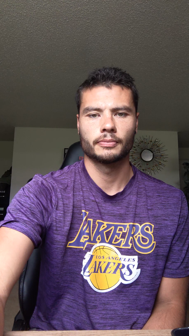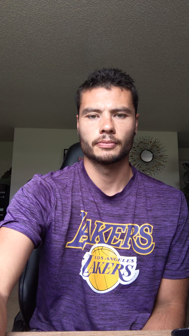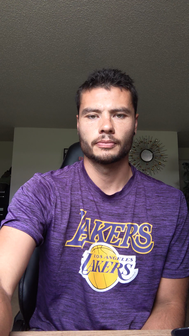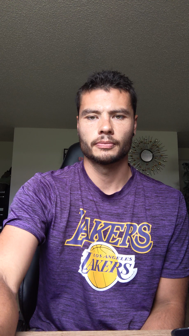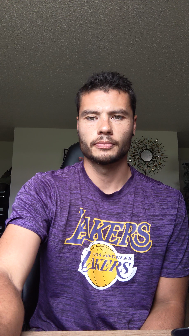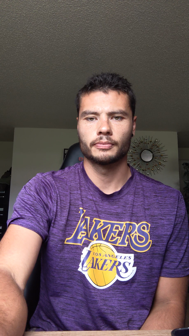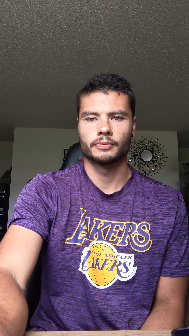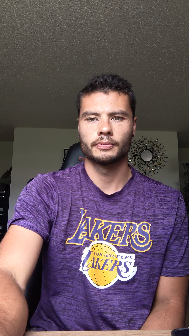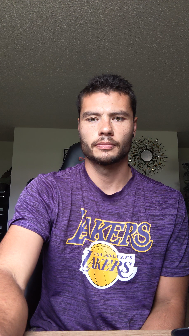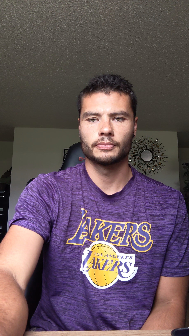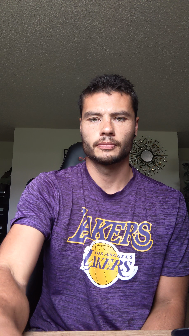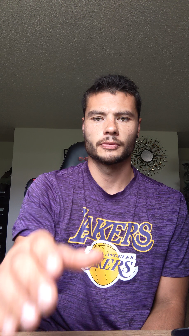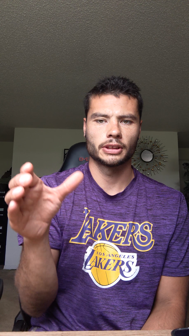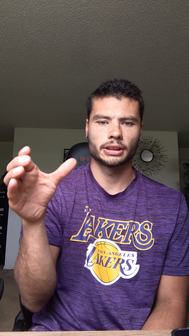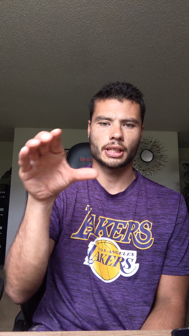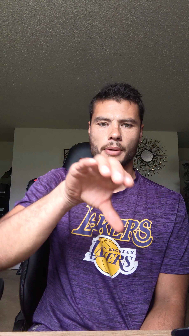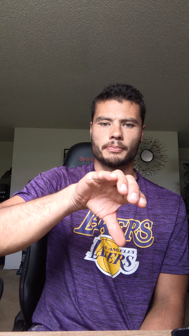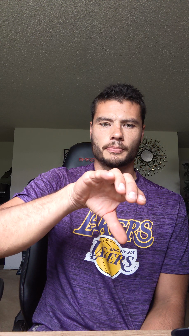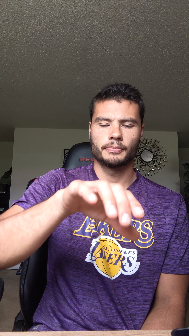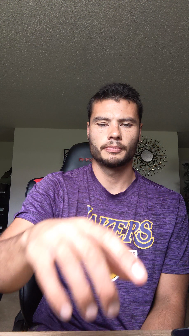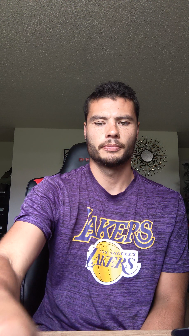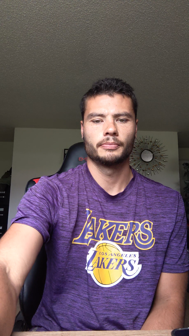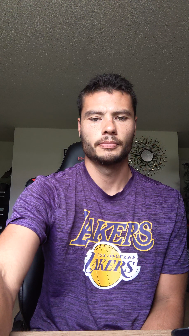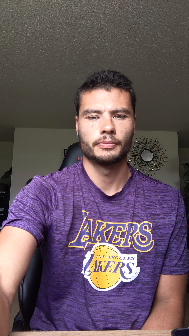dump